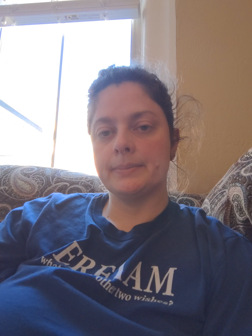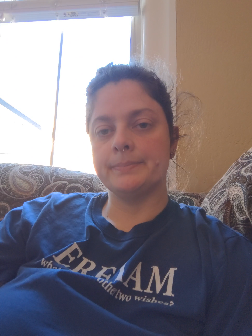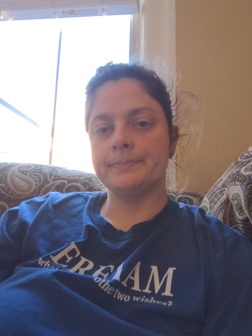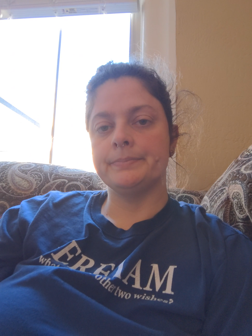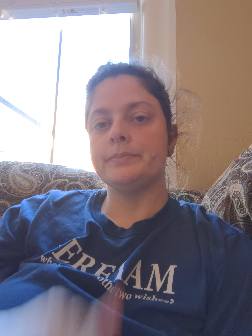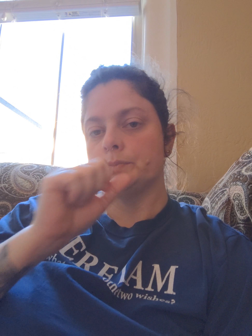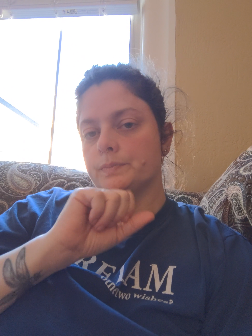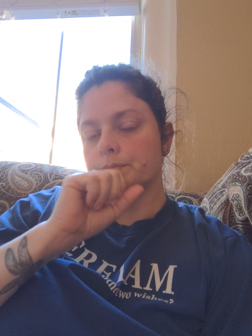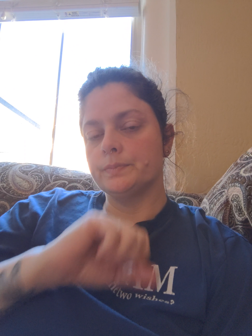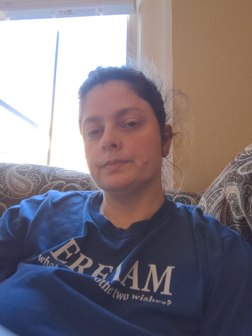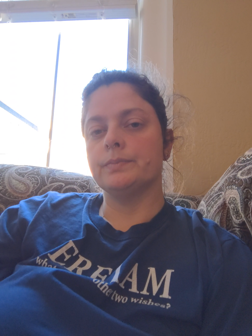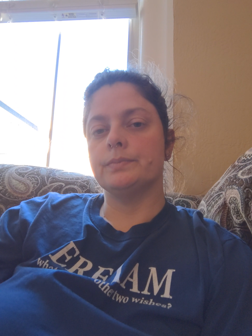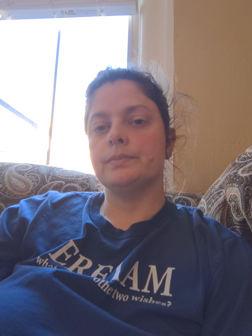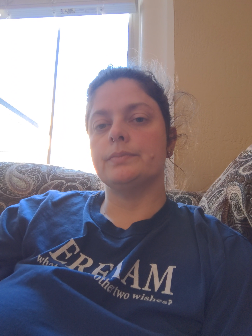ice cream